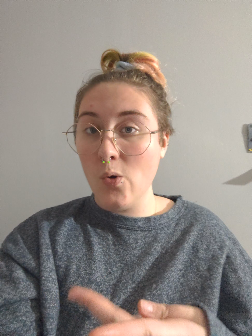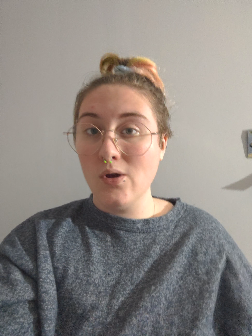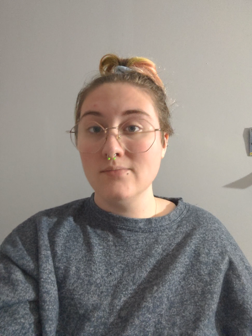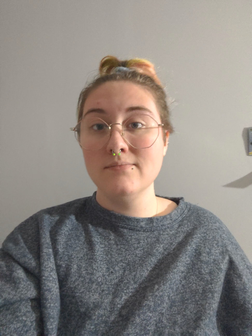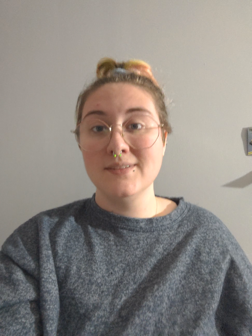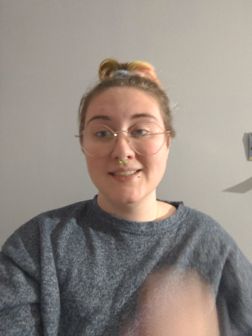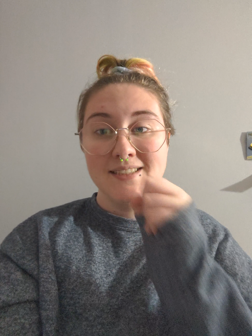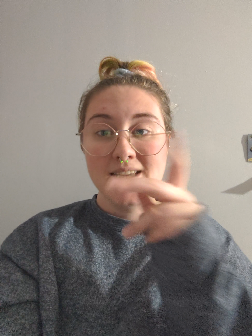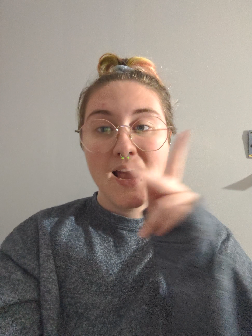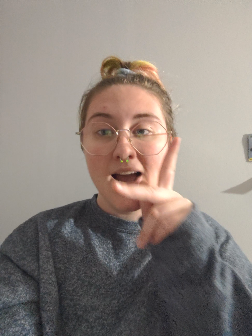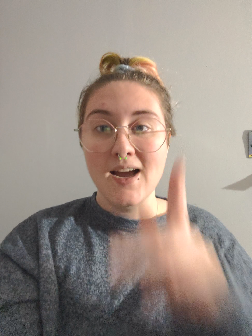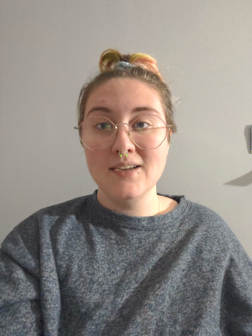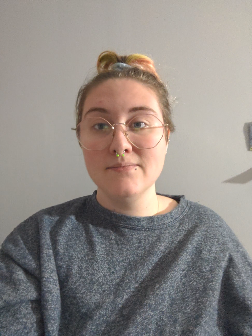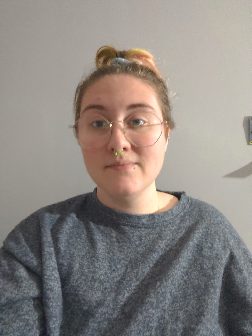snack